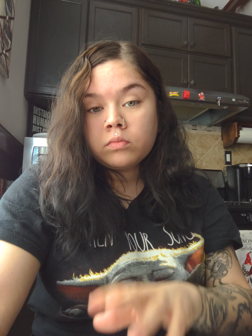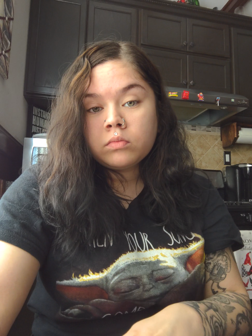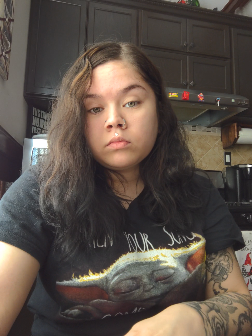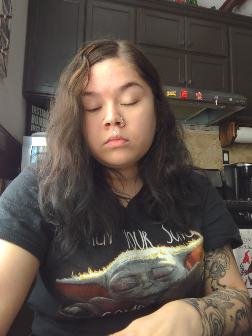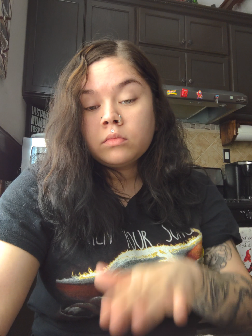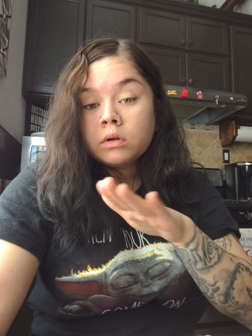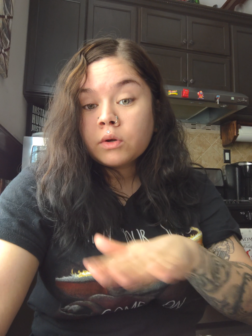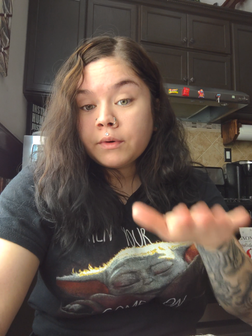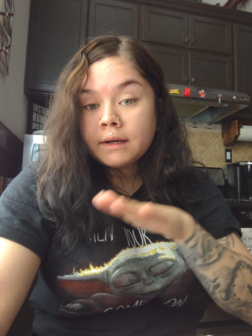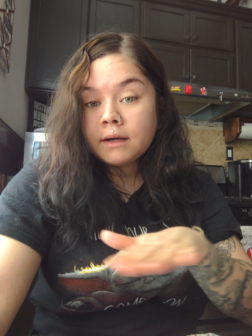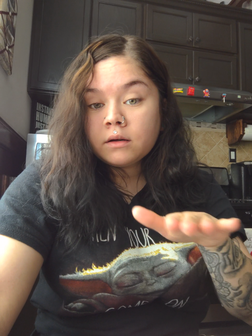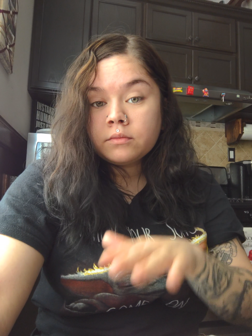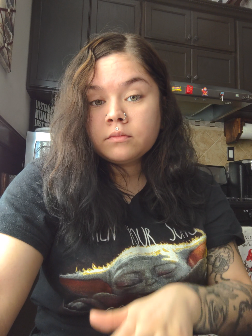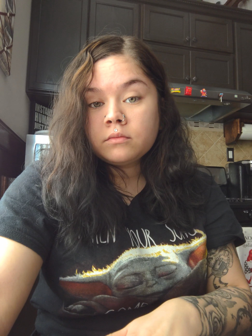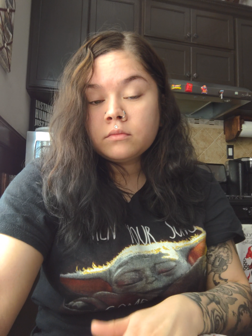clean